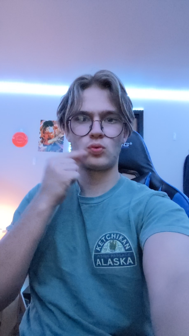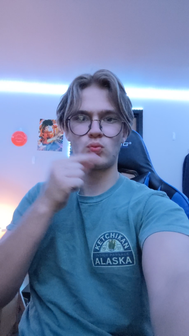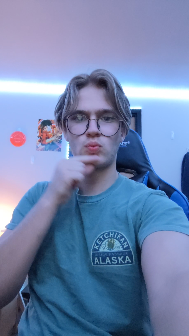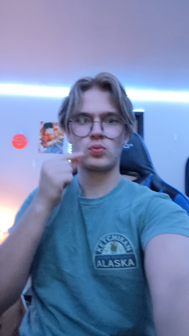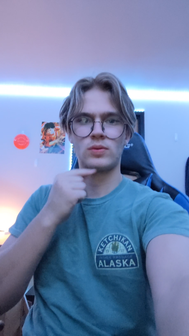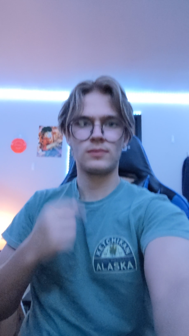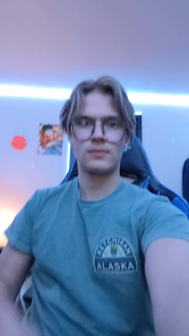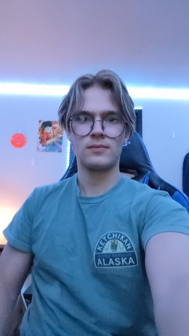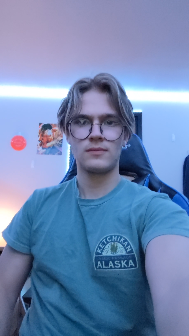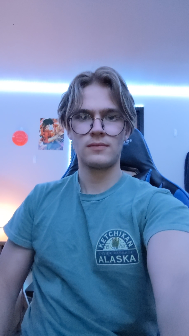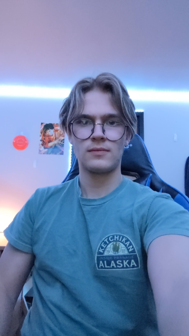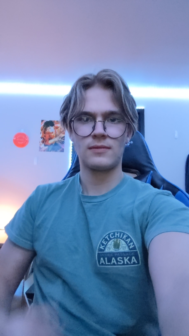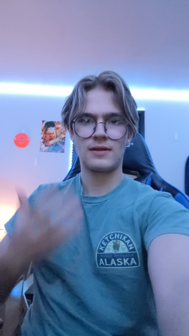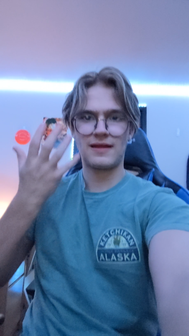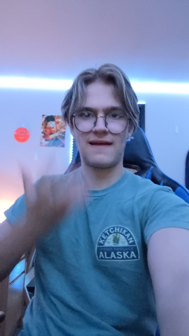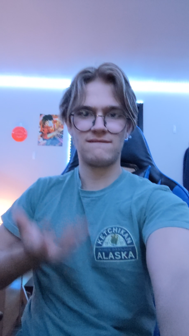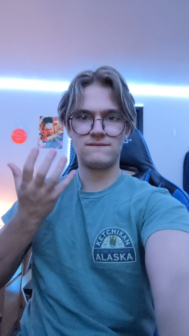heavy